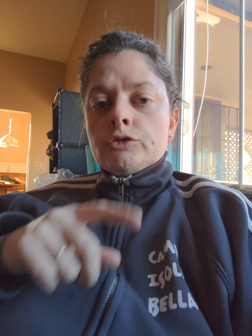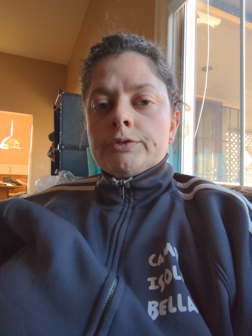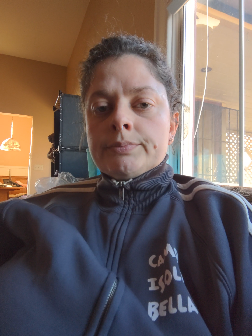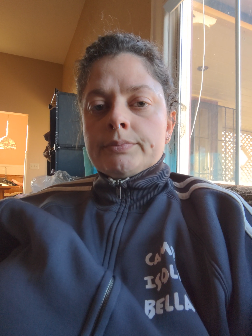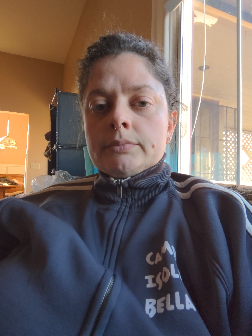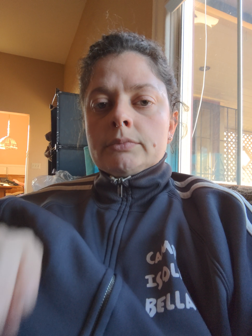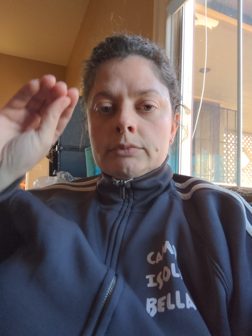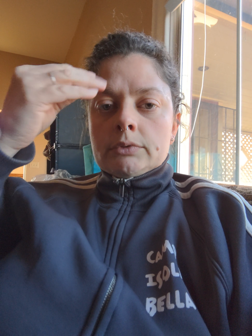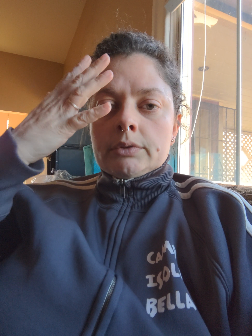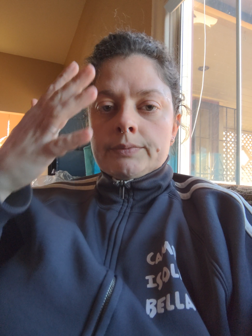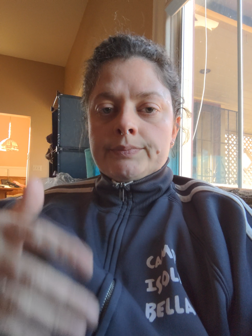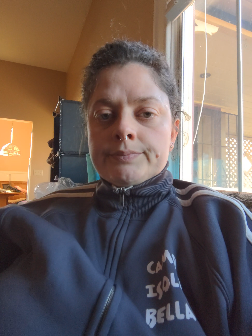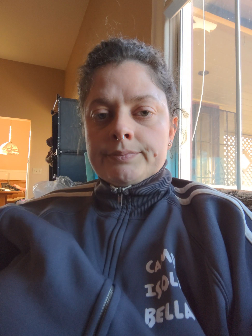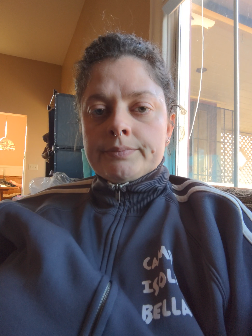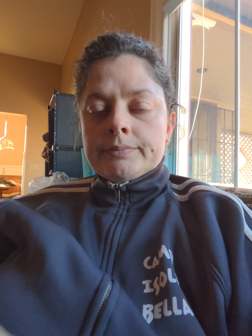sun